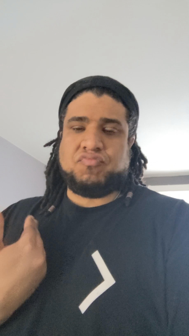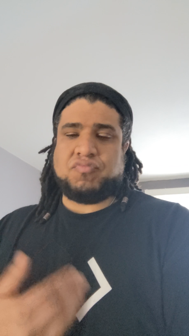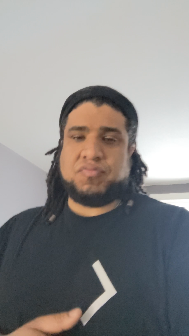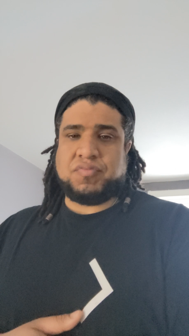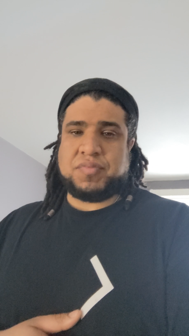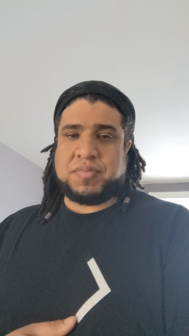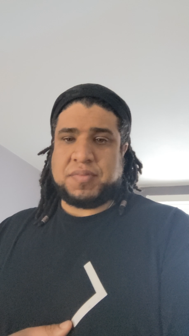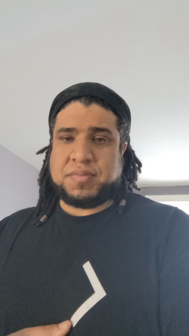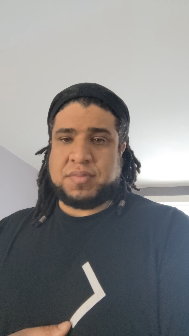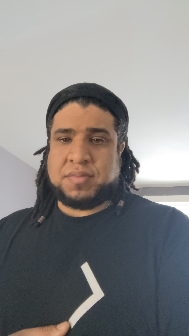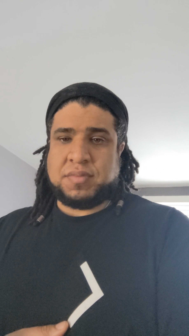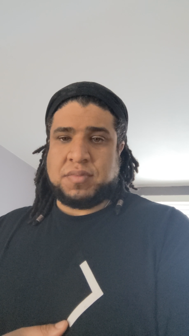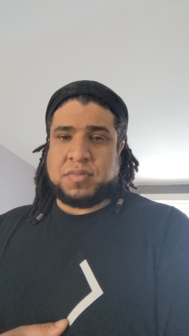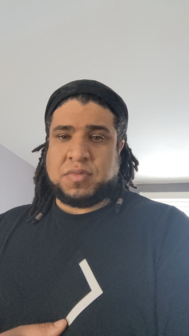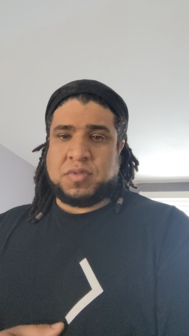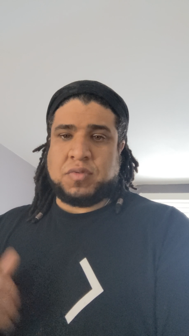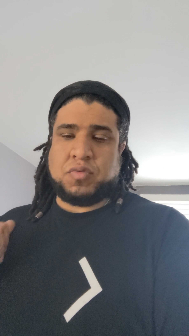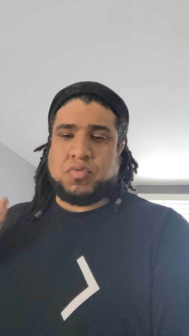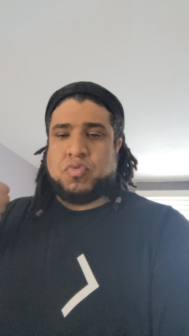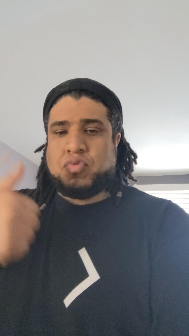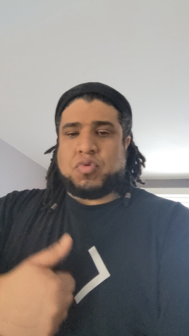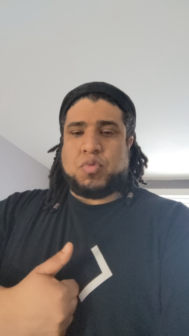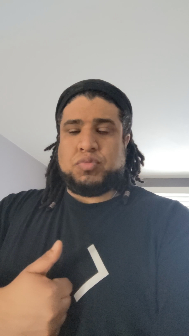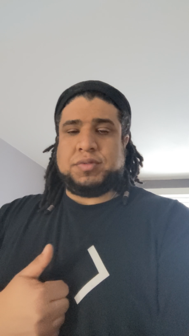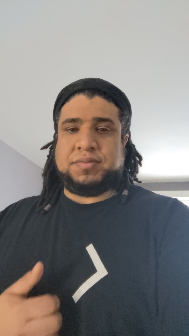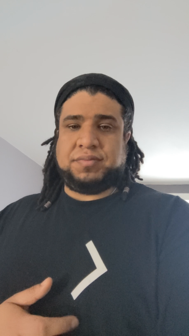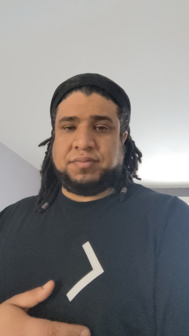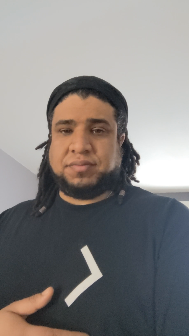coats